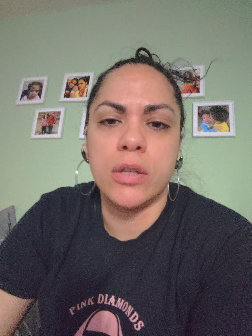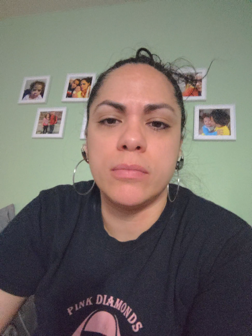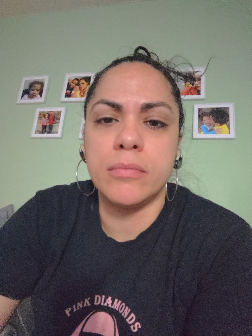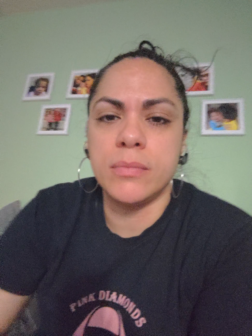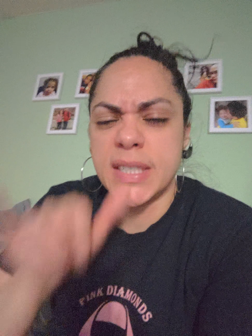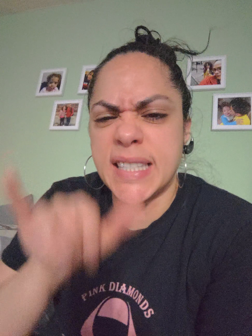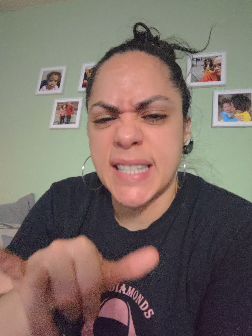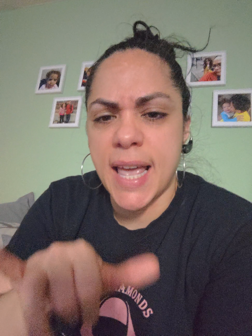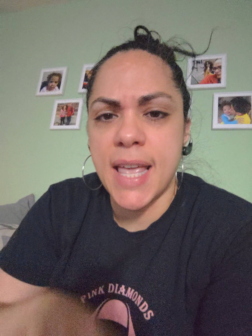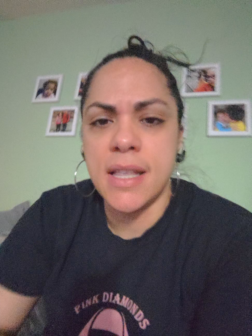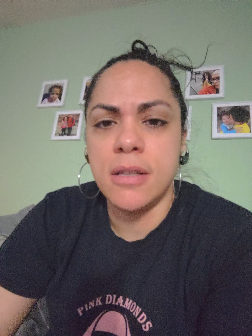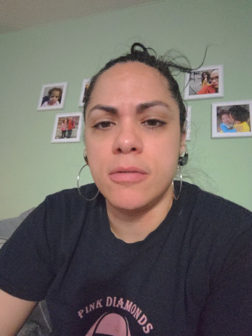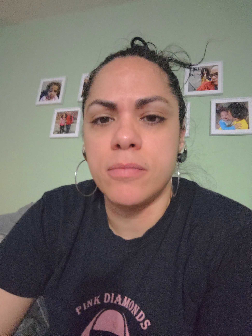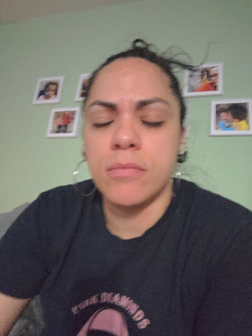stay